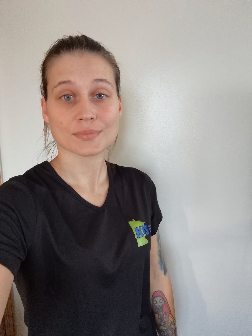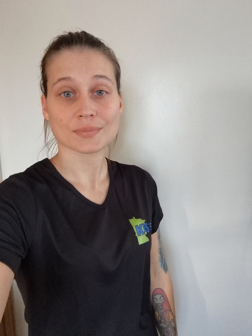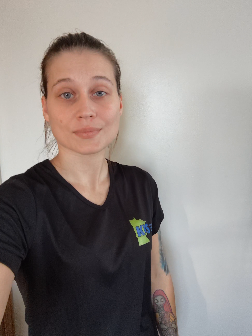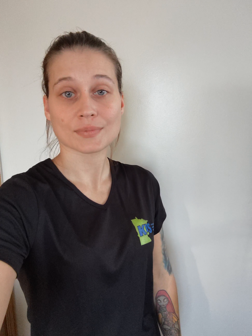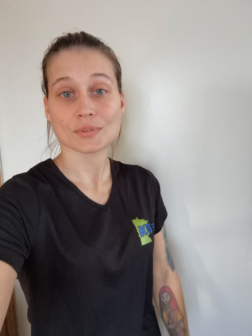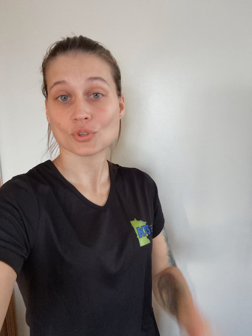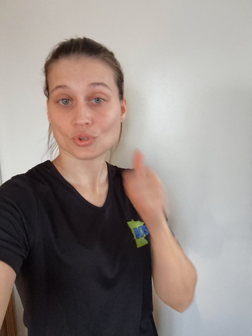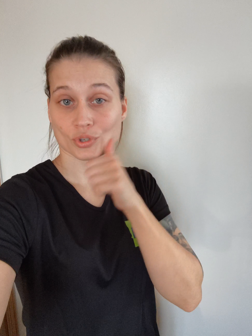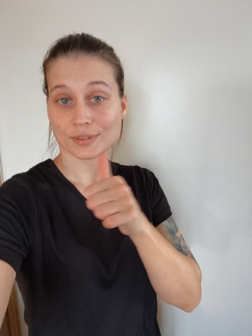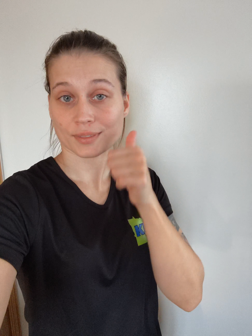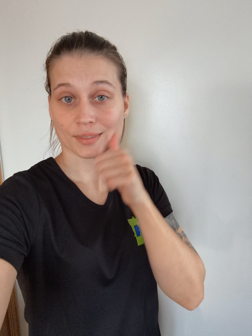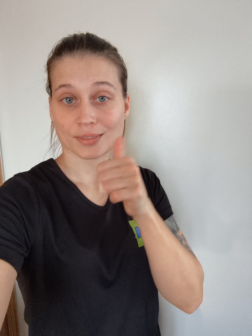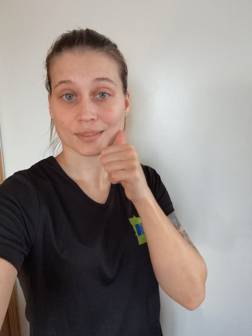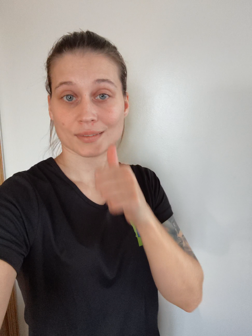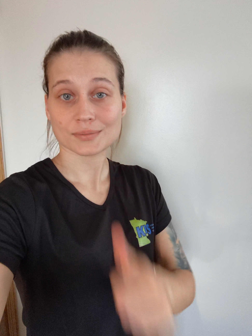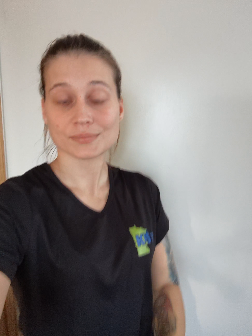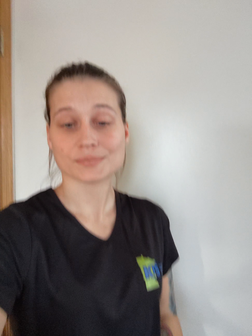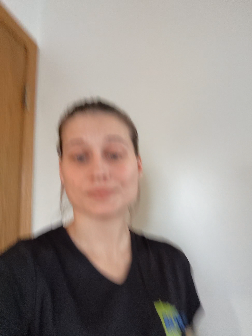girl